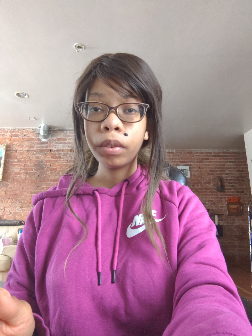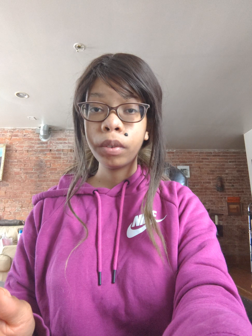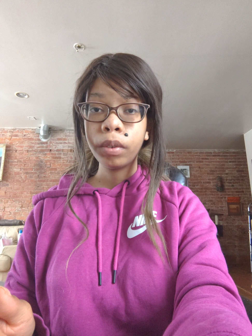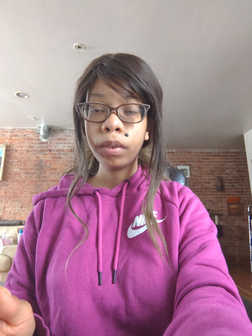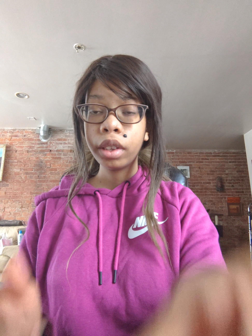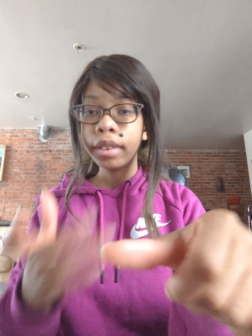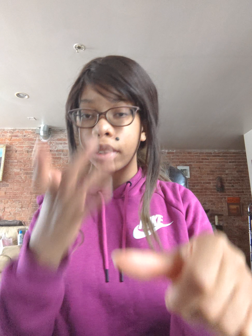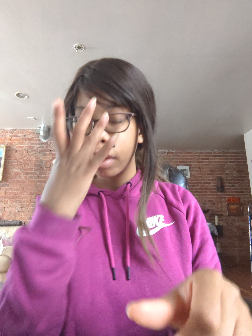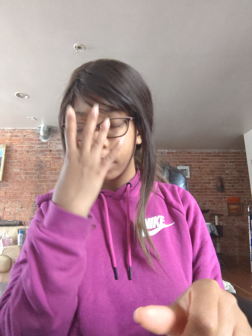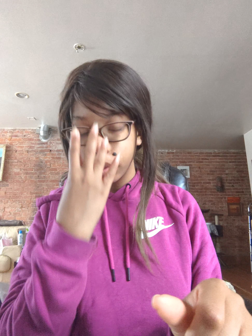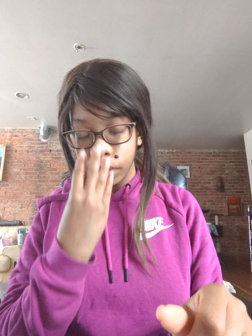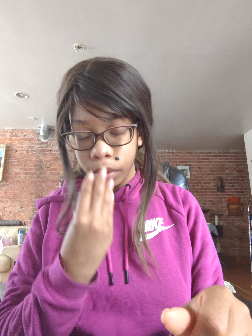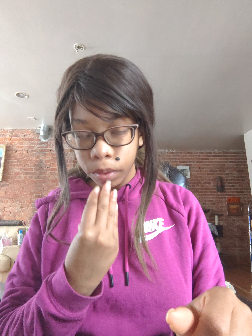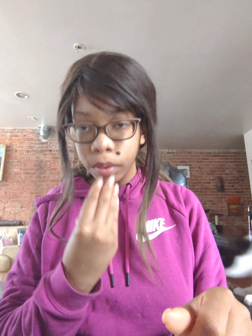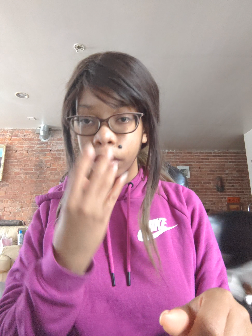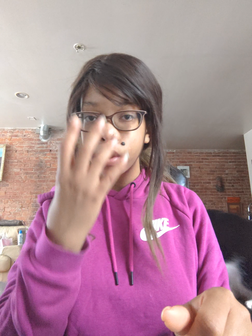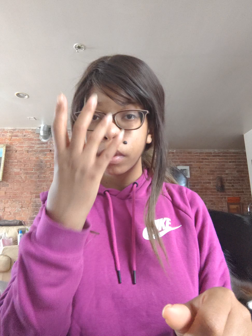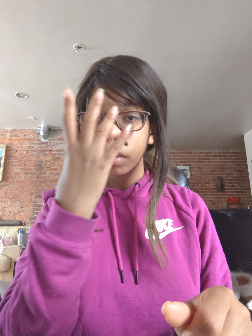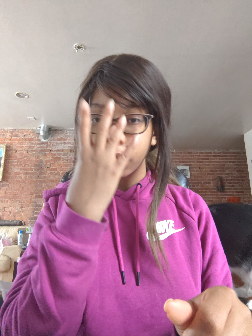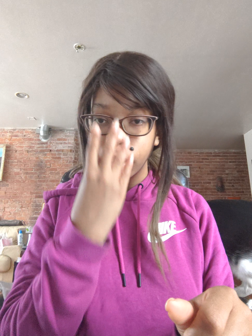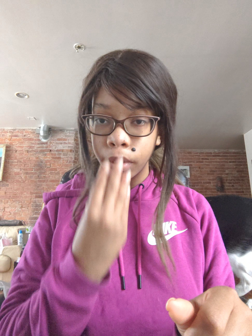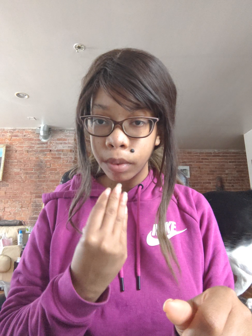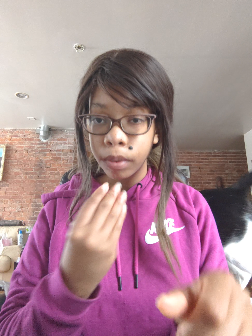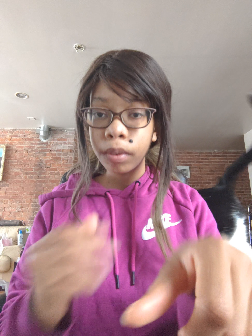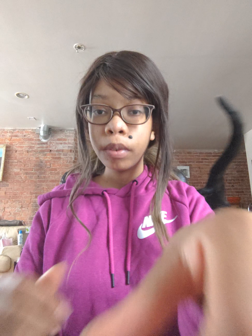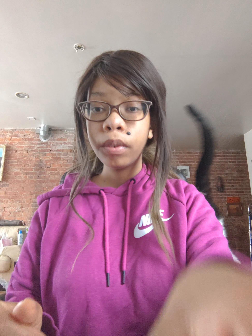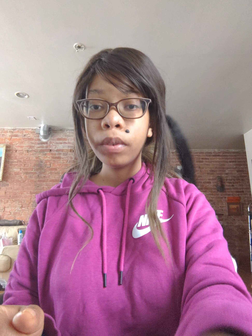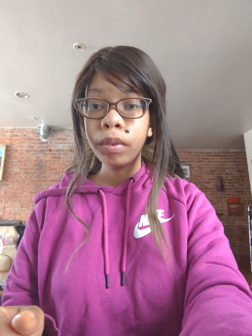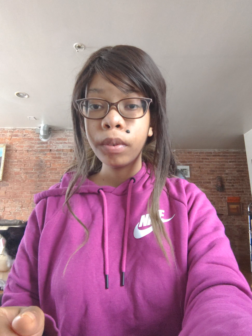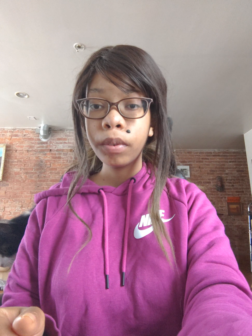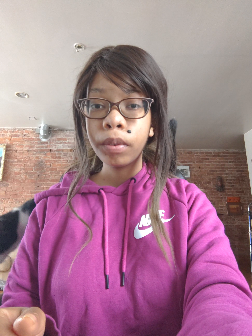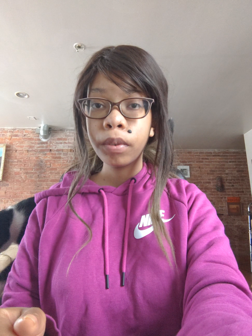sleep